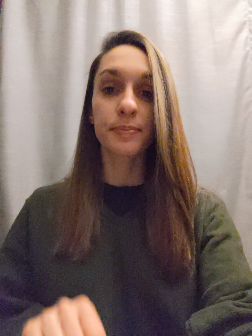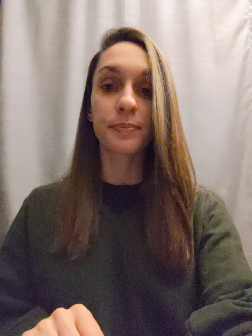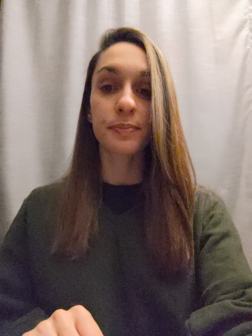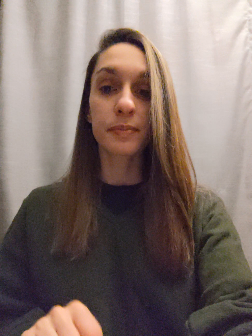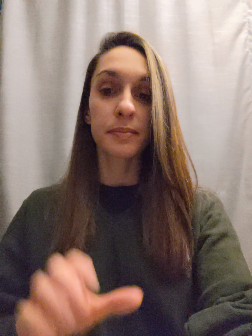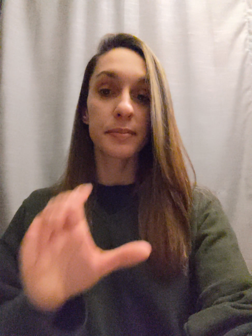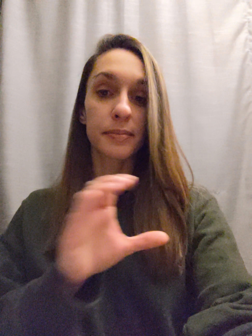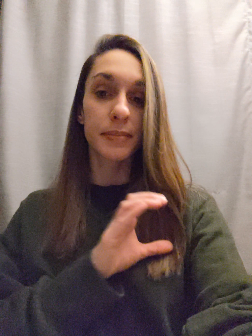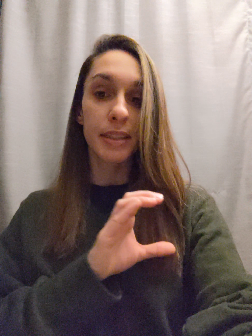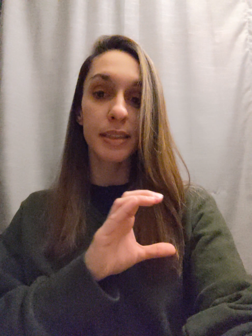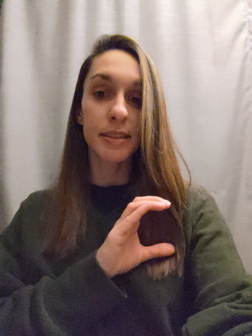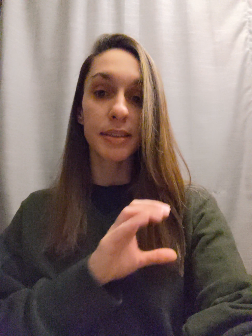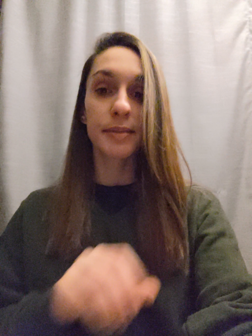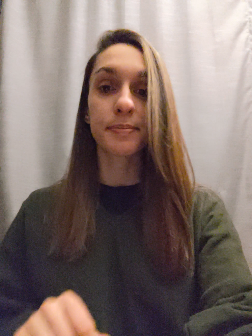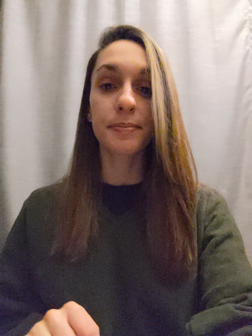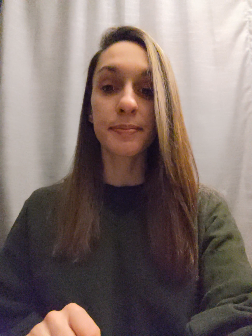police